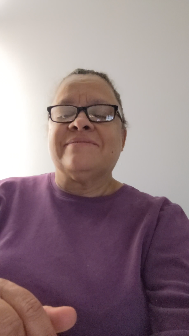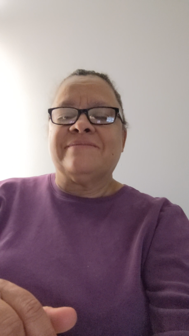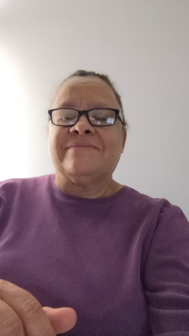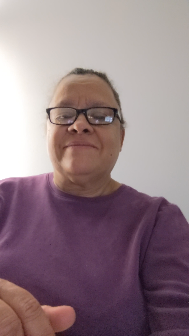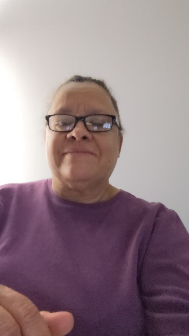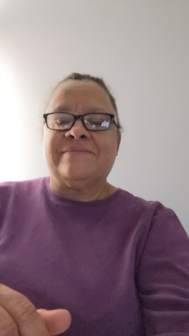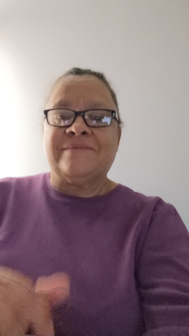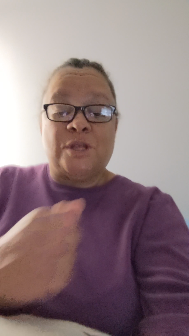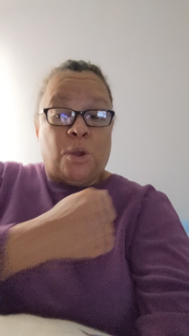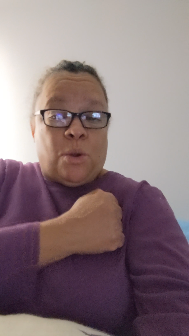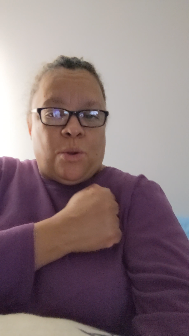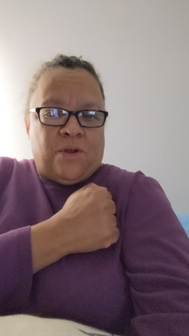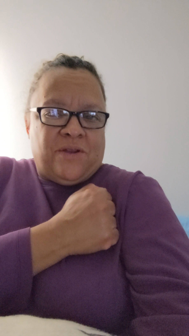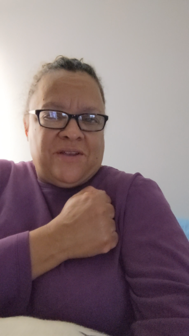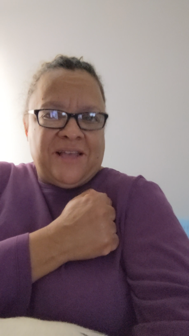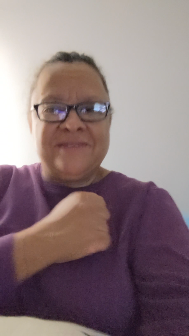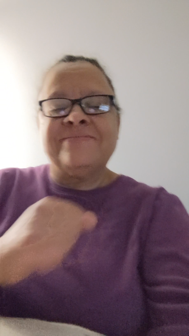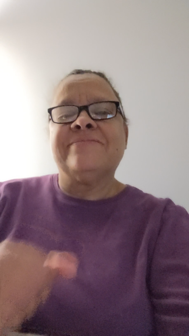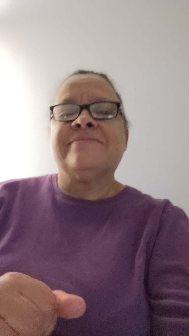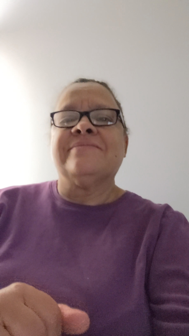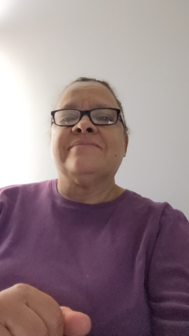hug